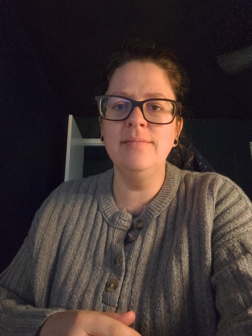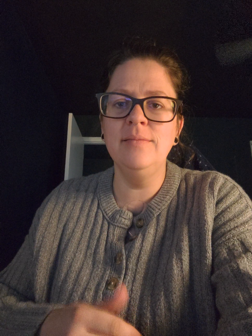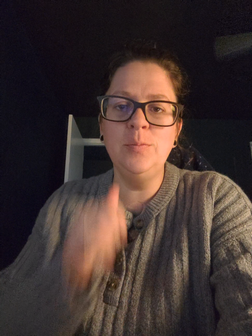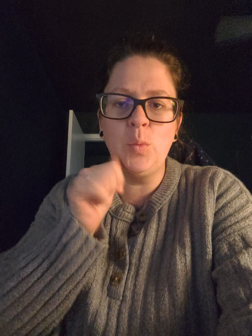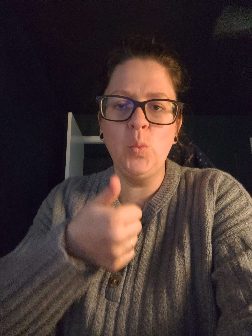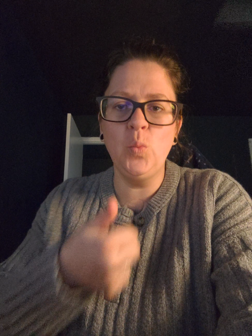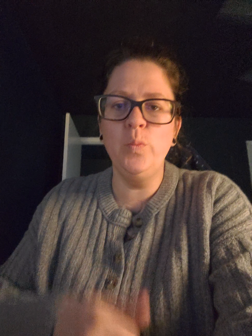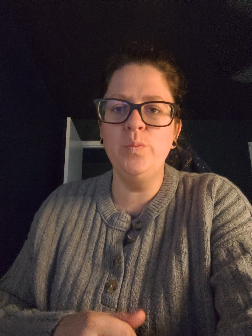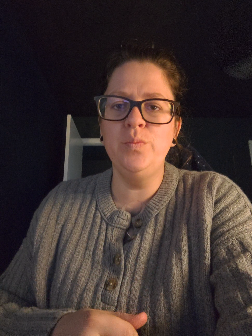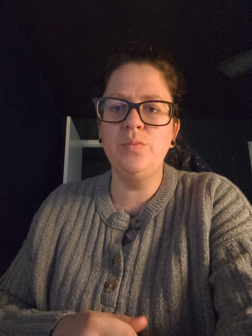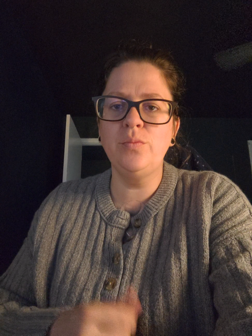tomorrow